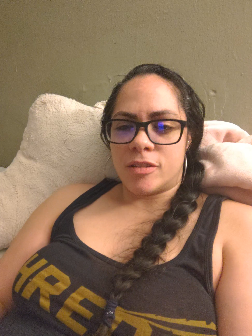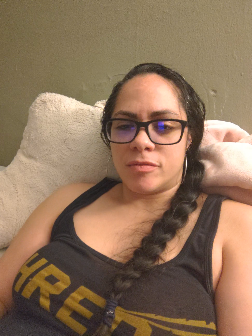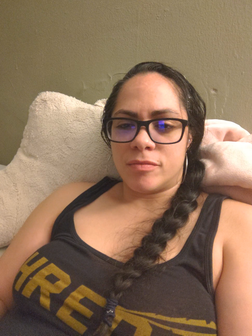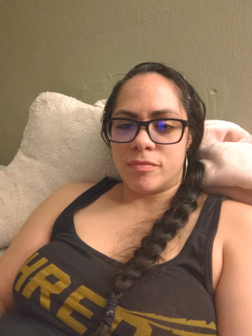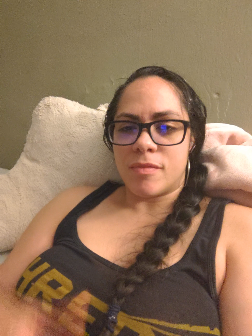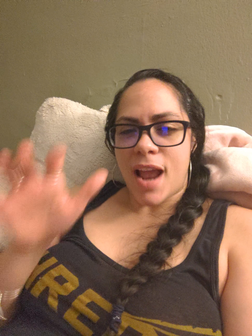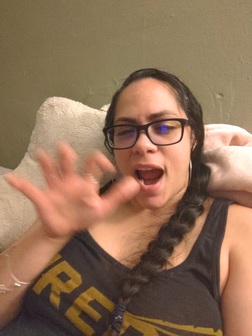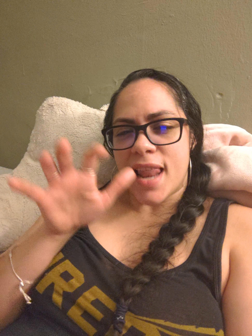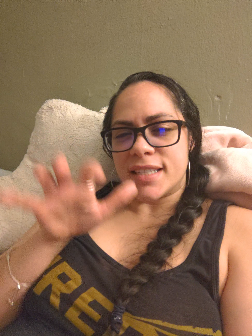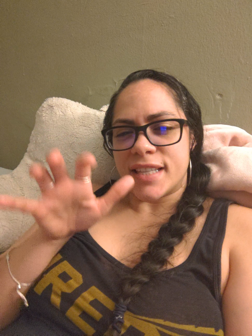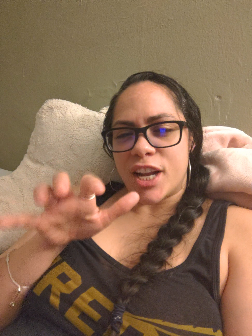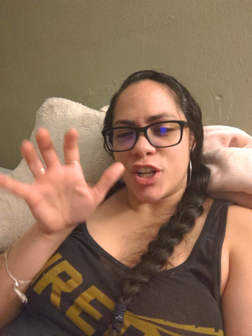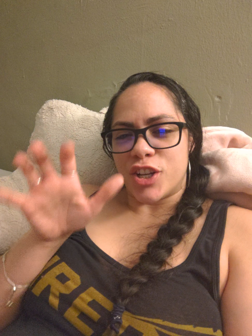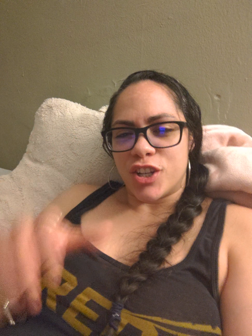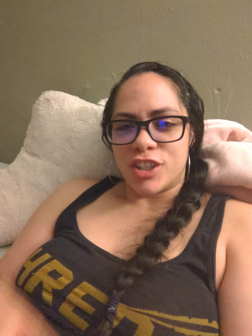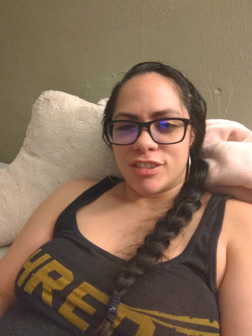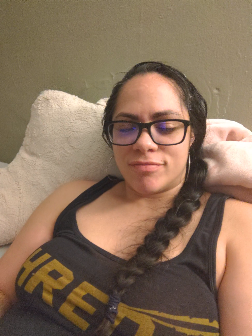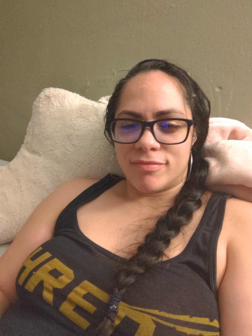alligator